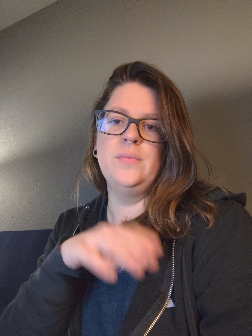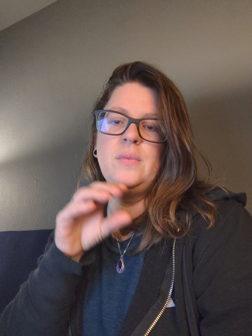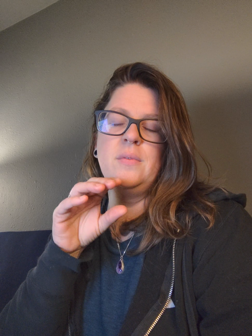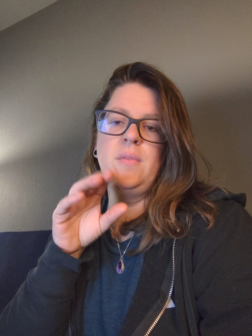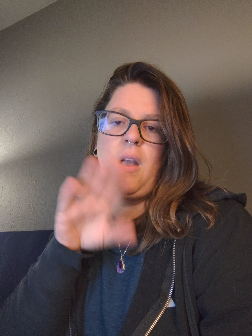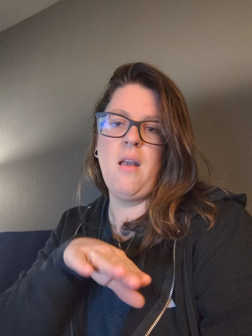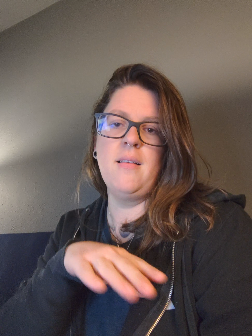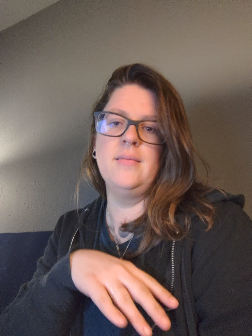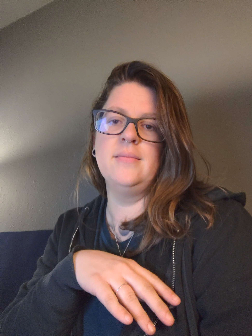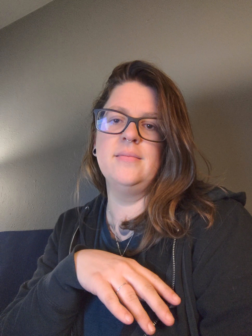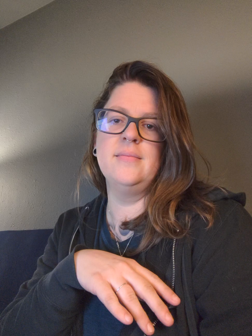on